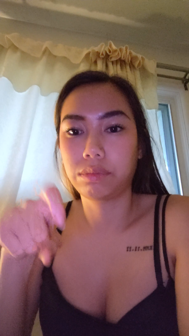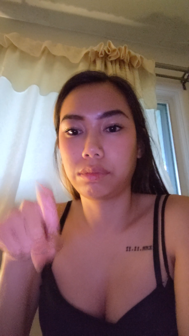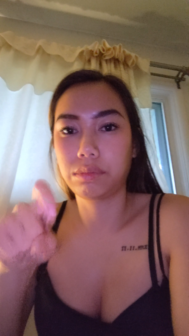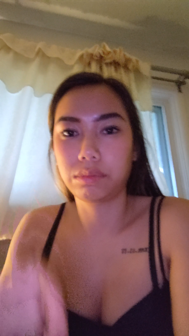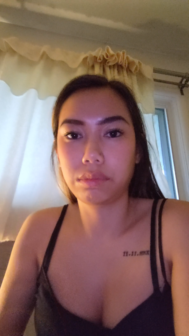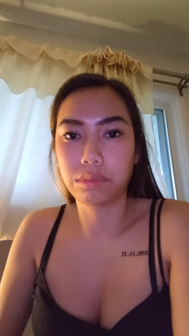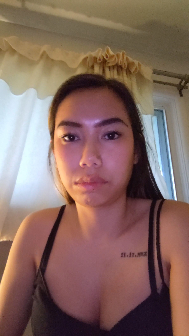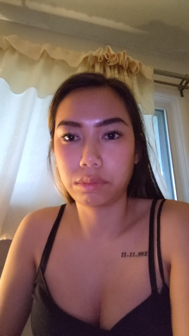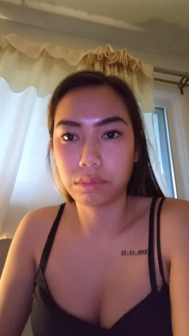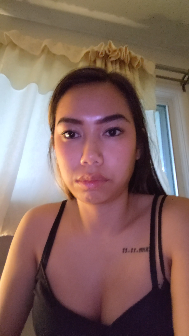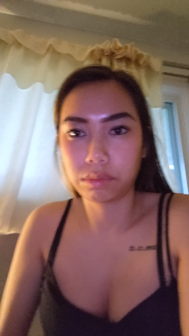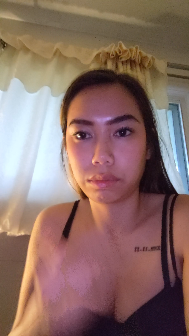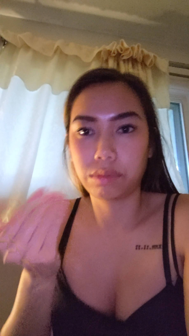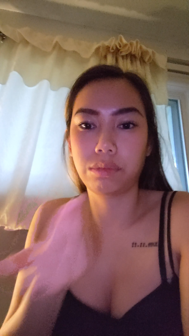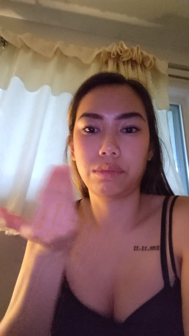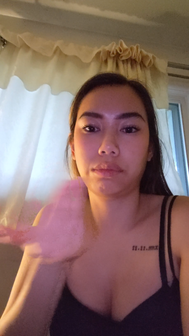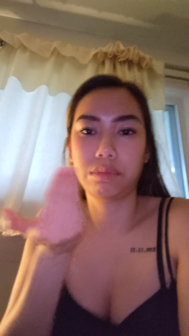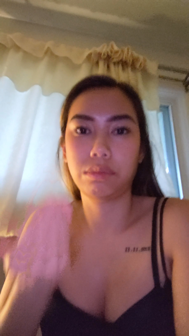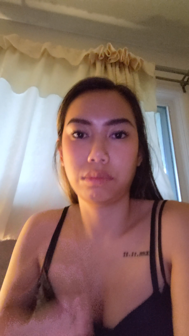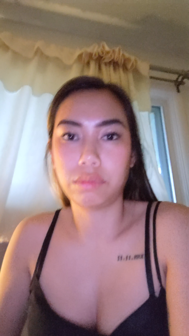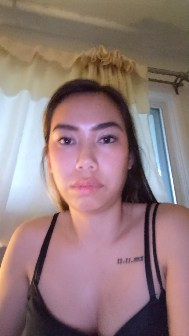new